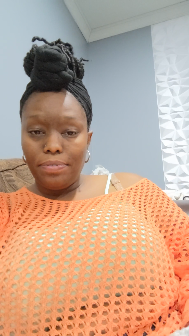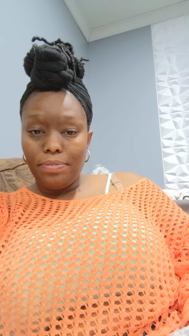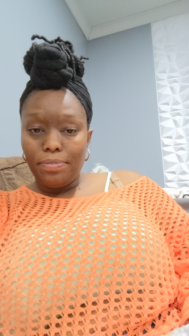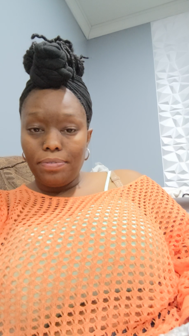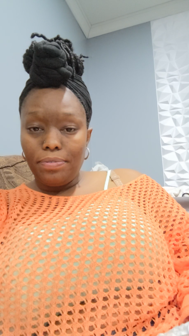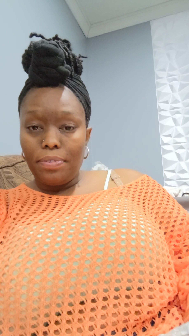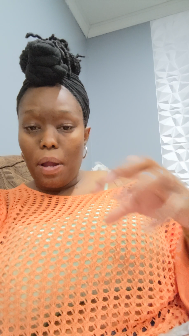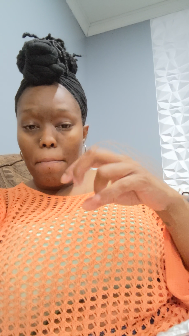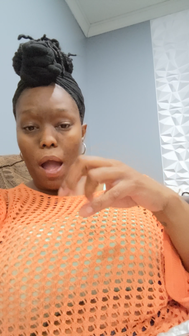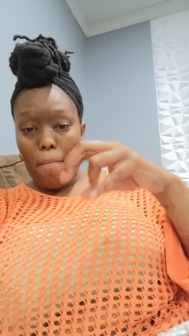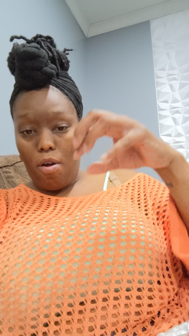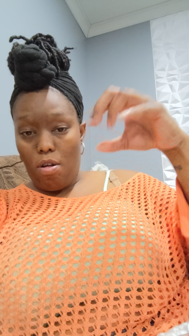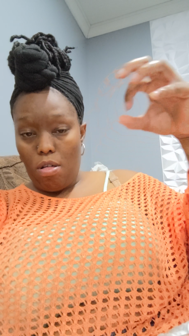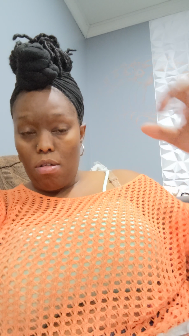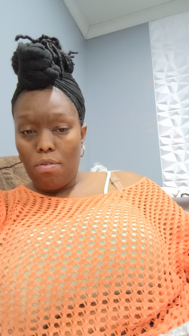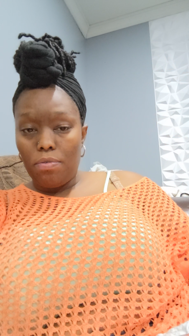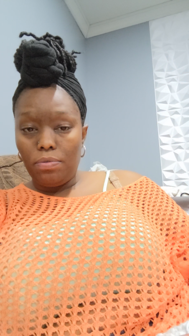bubbles